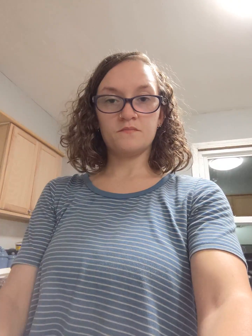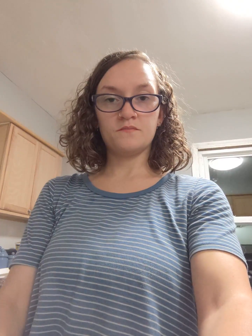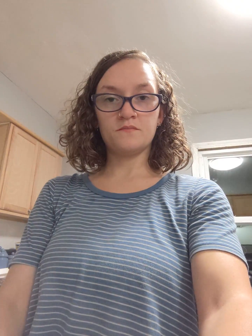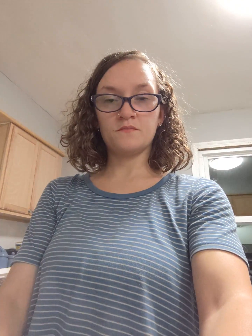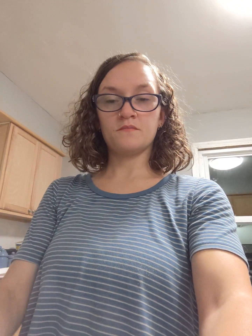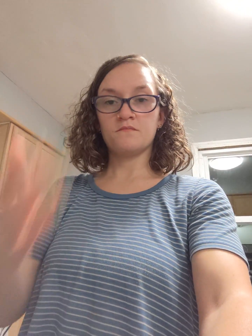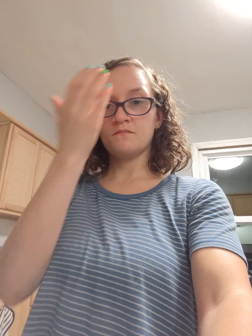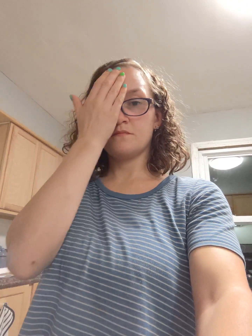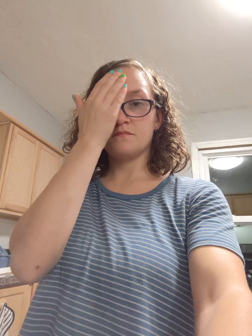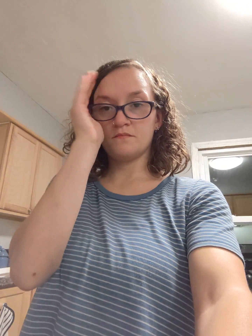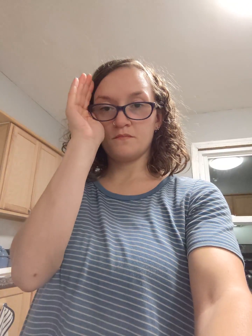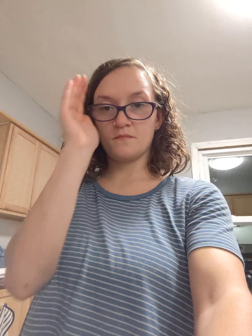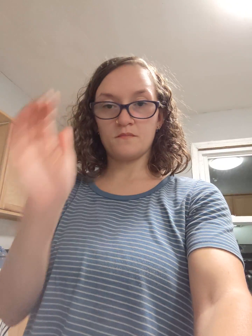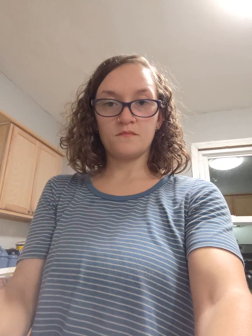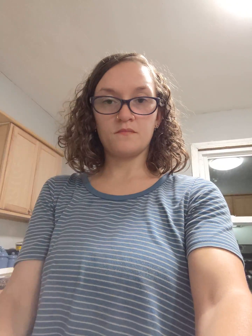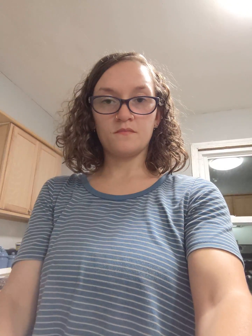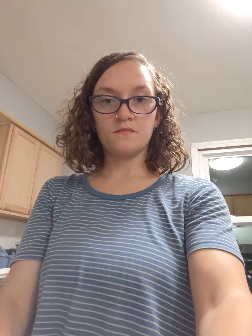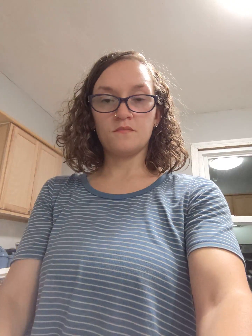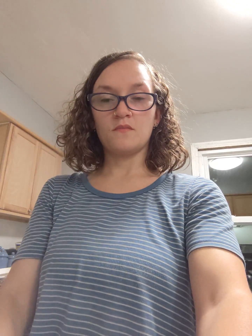peekaboo